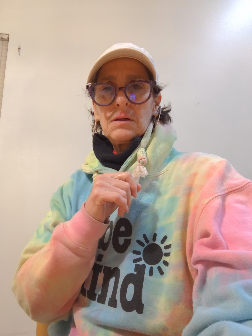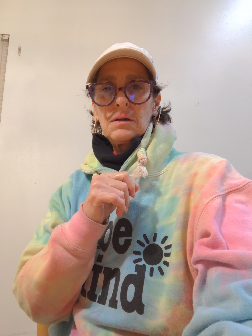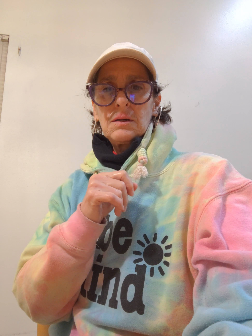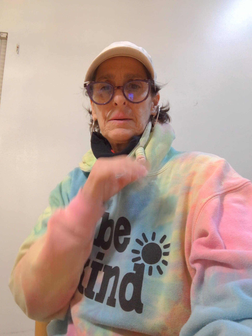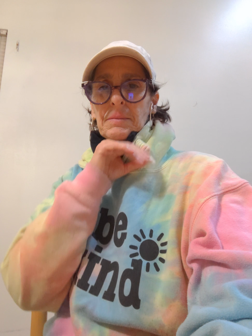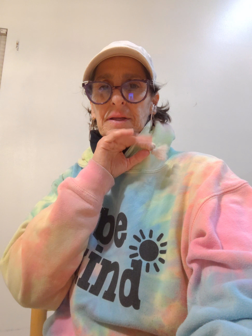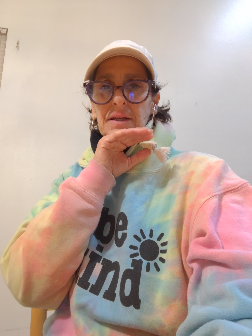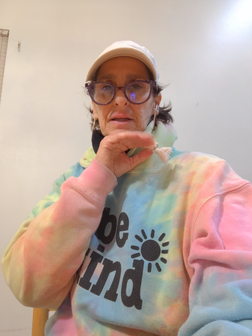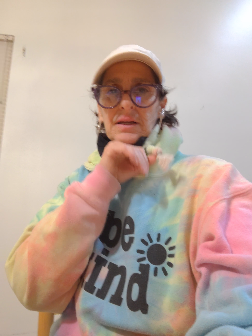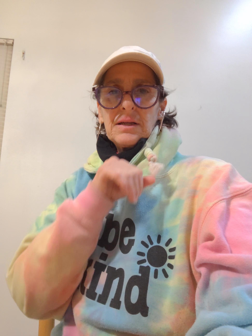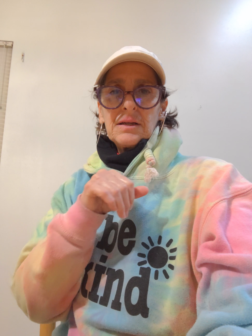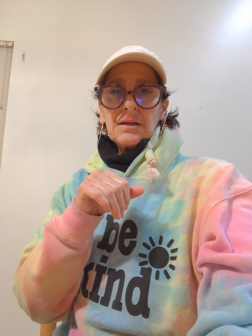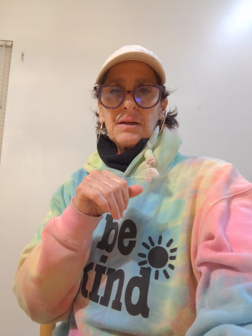pig